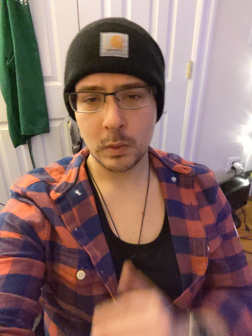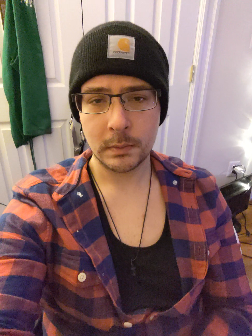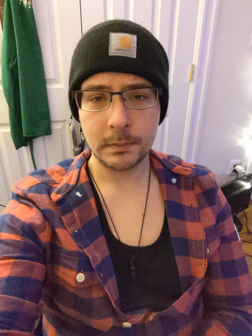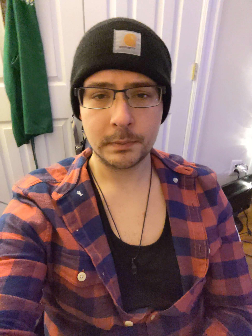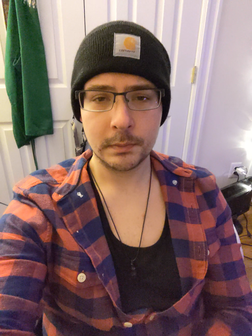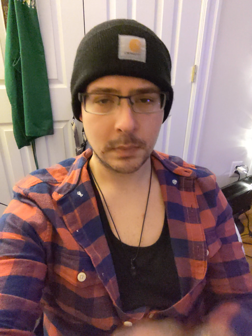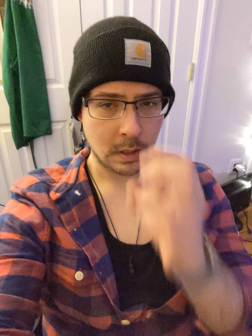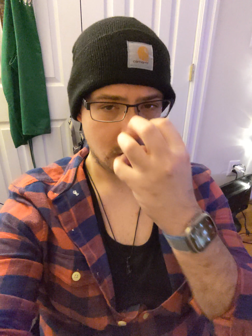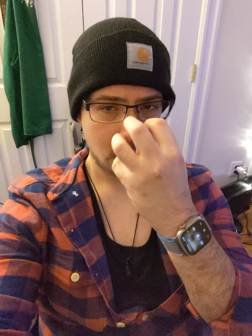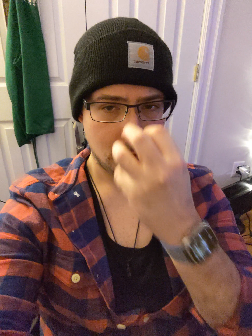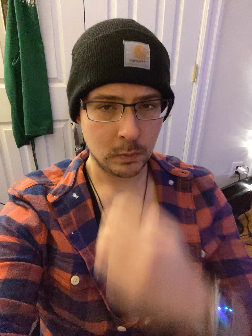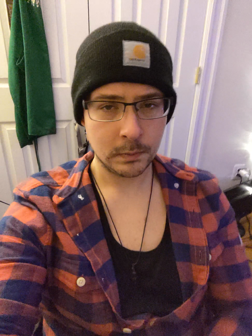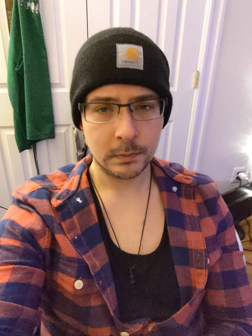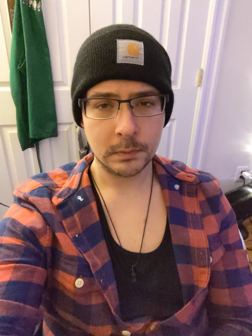clown